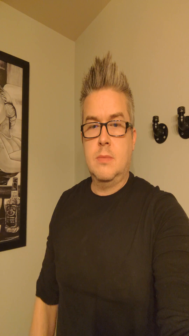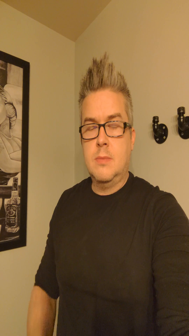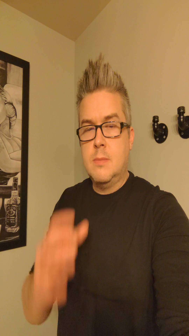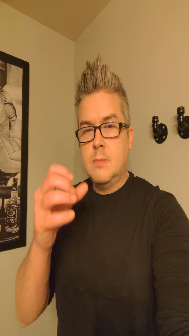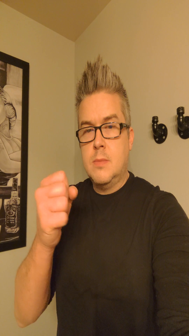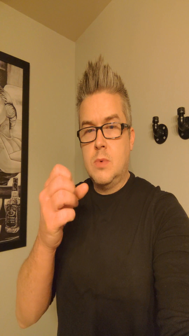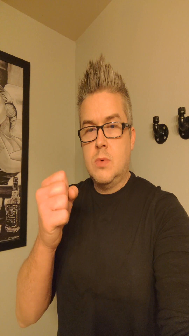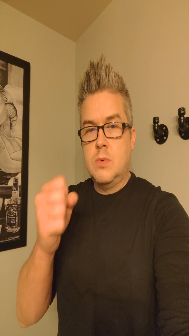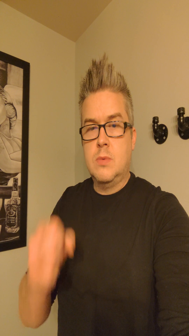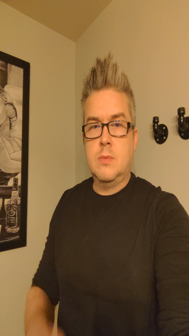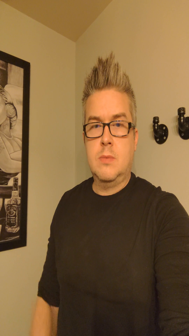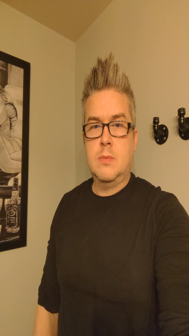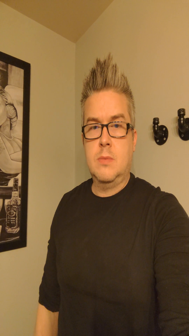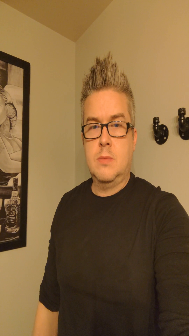milk